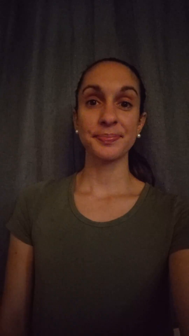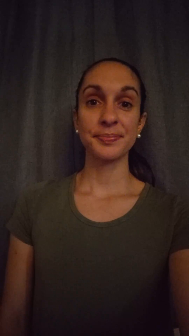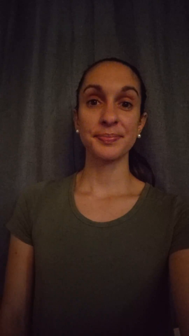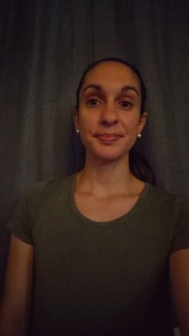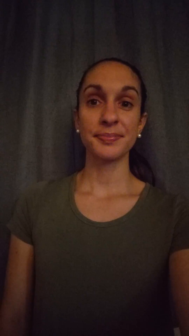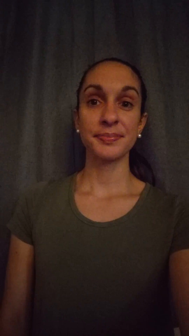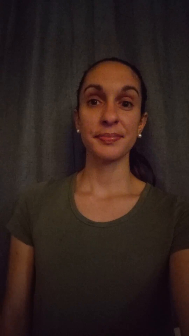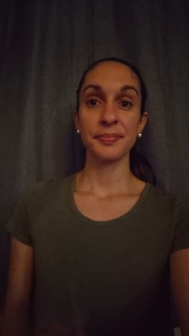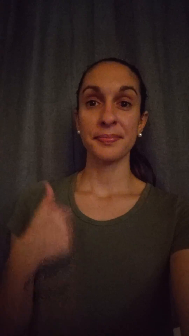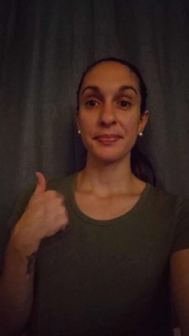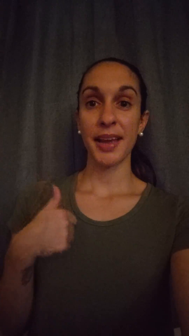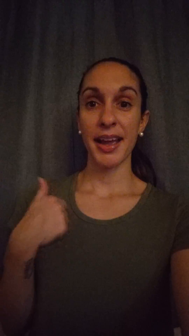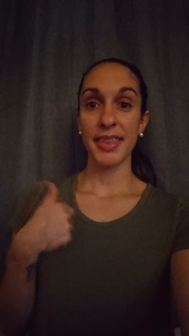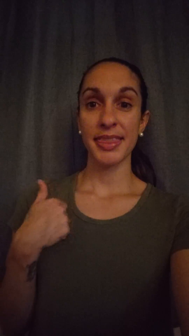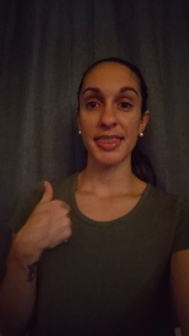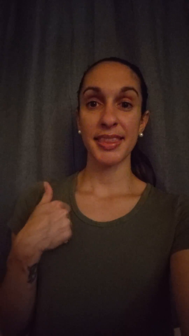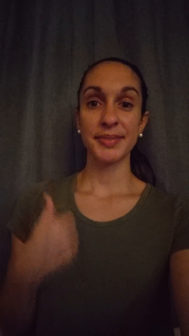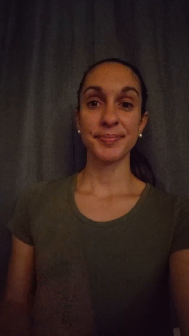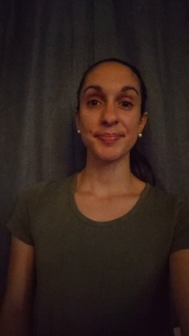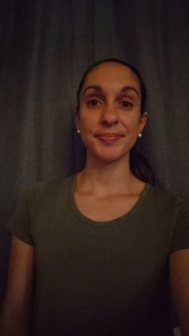bathtub